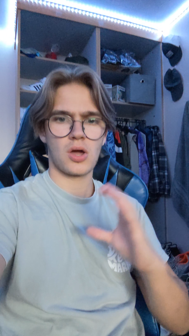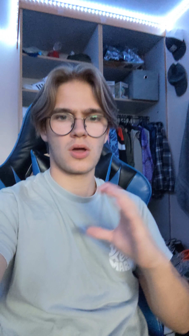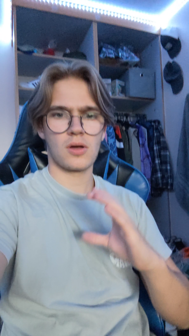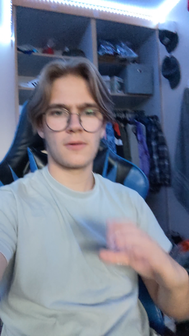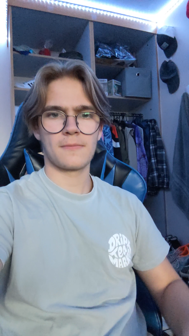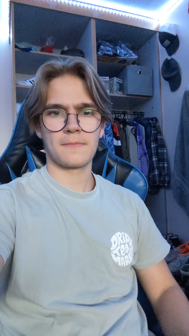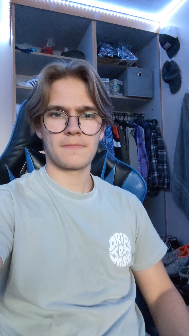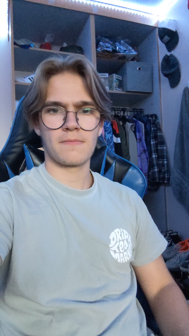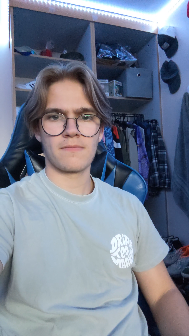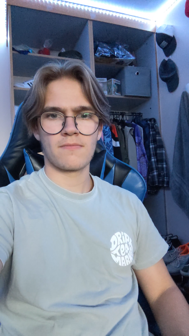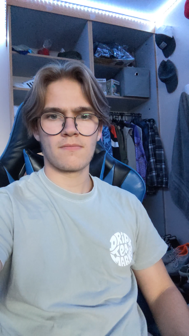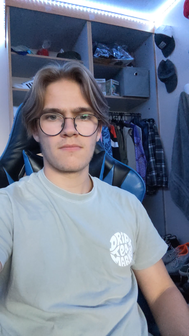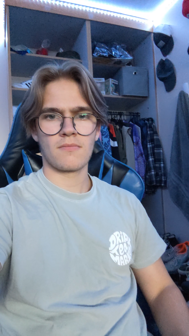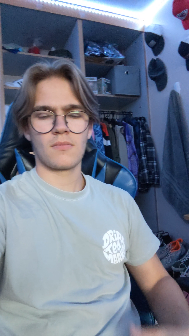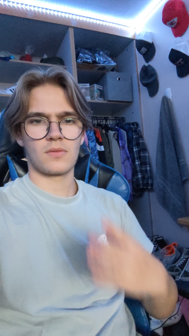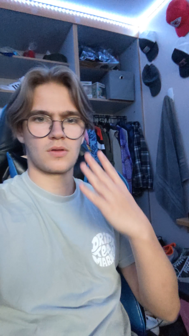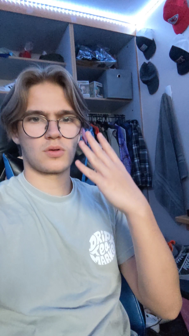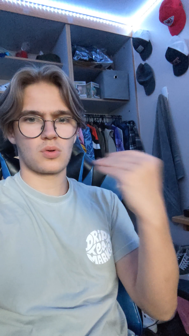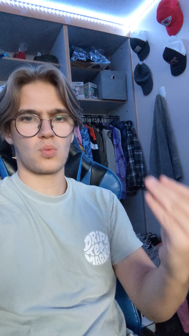got to